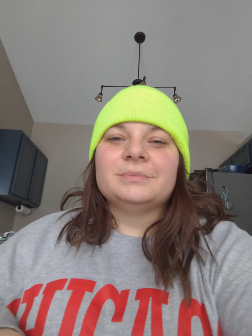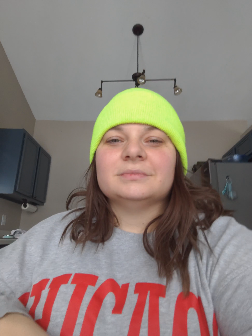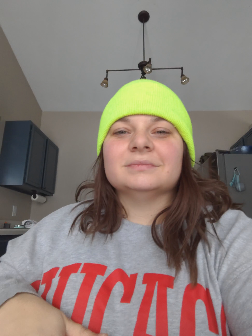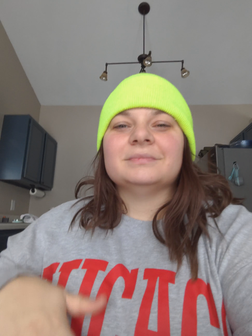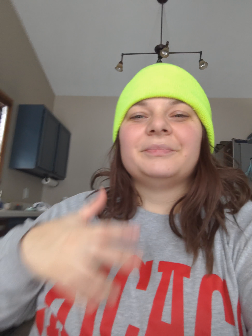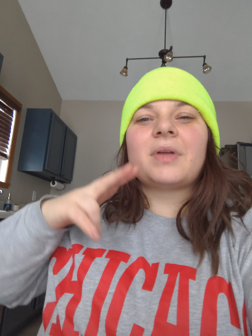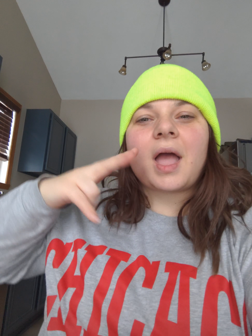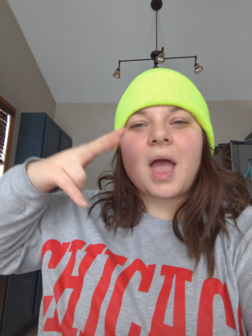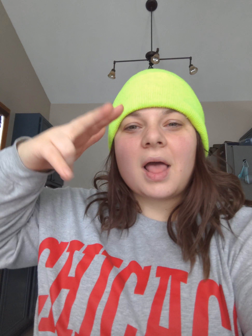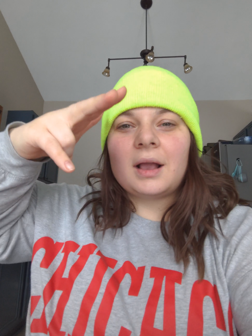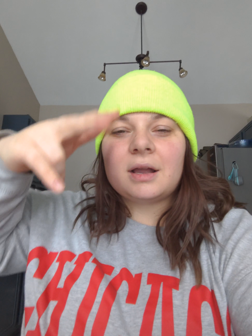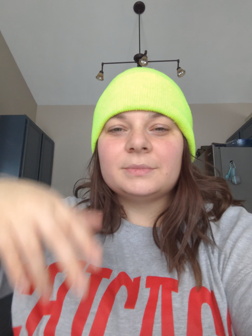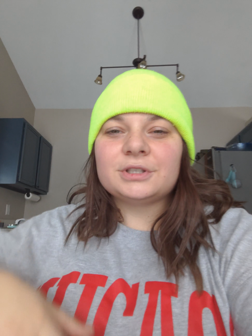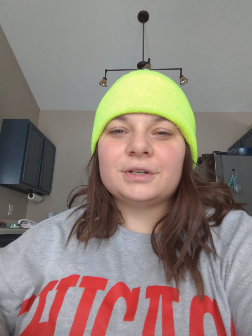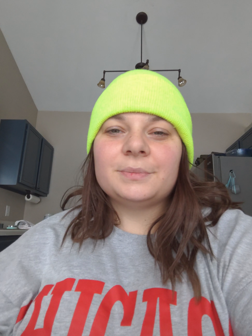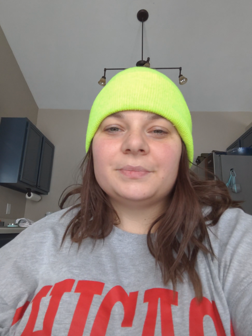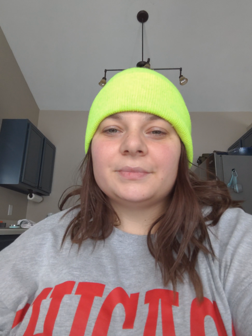helicopter